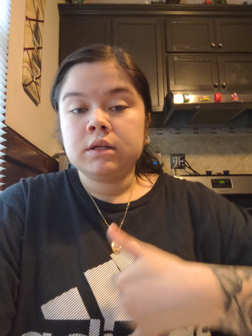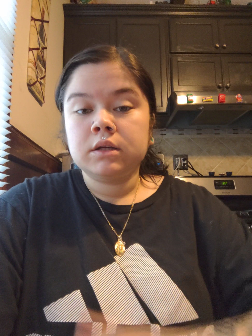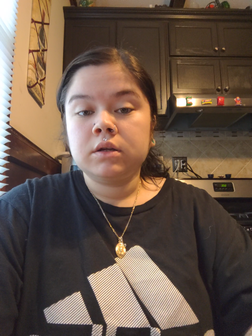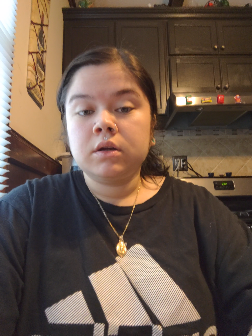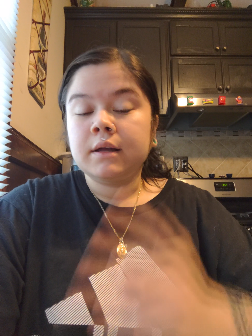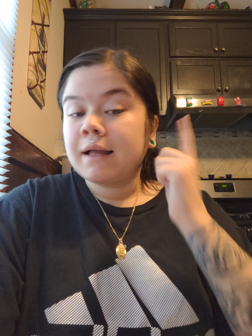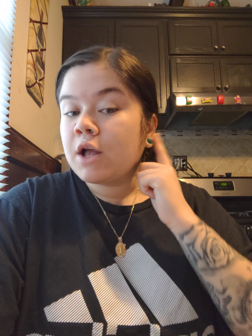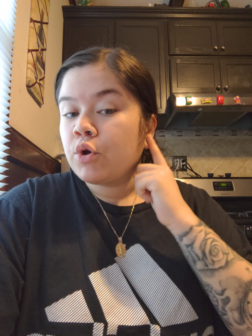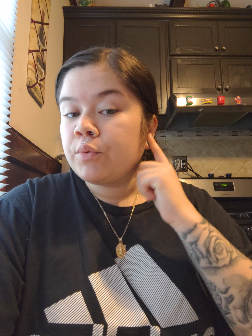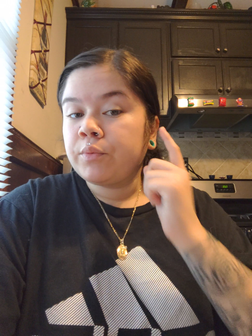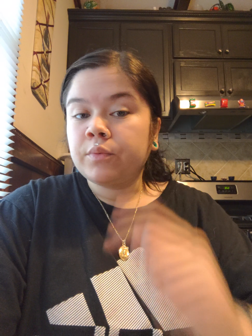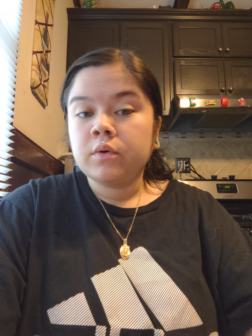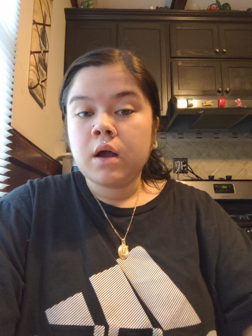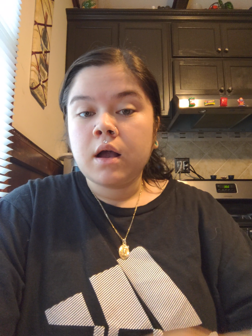ear